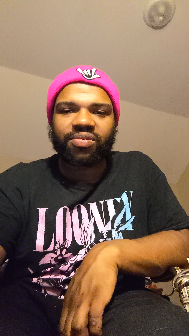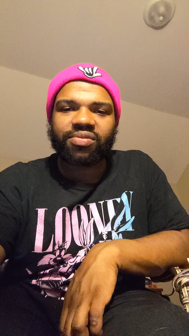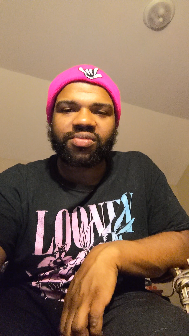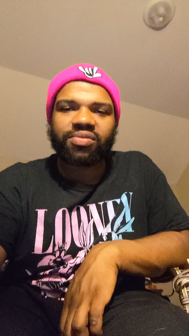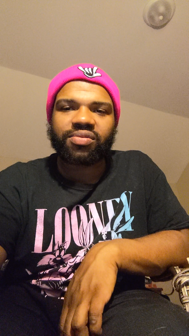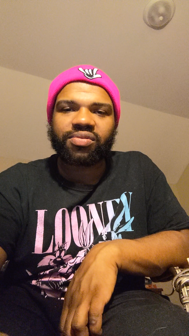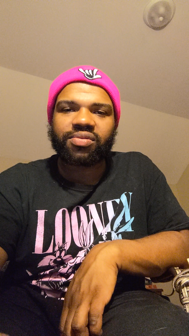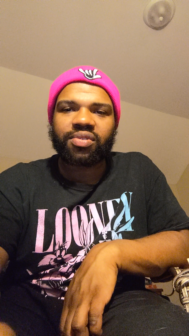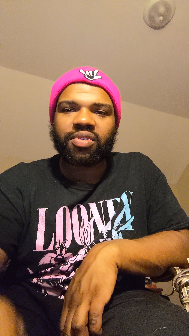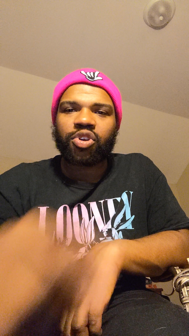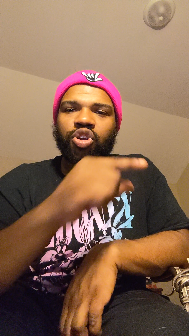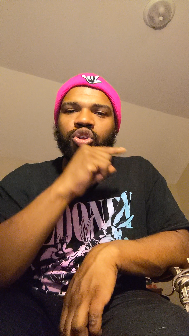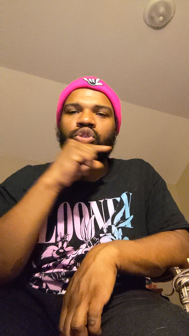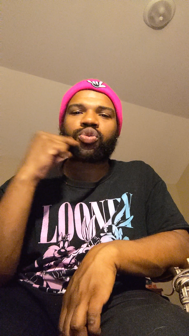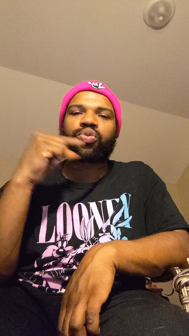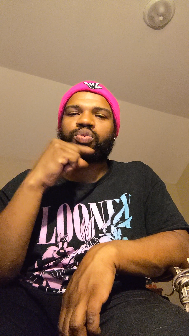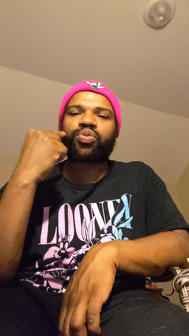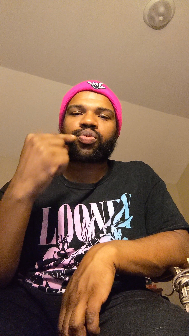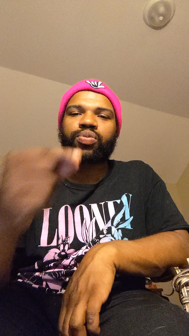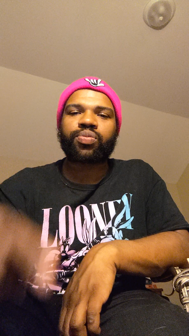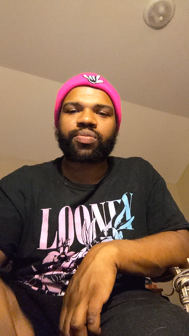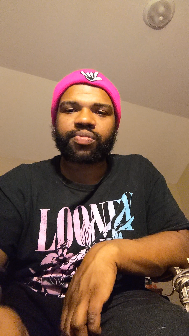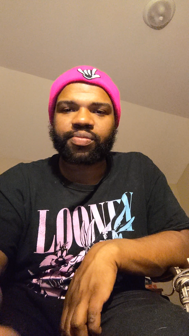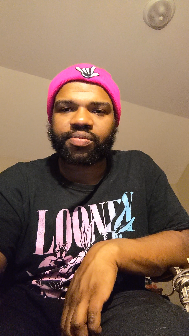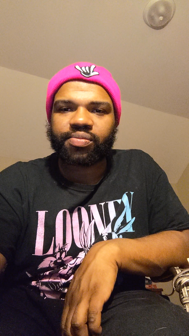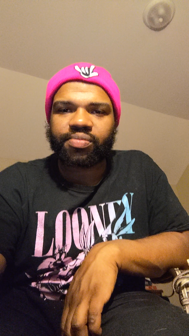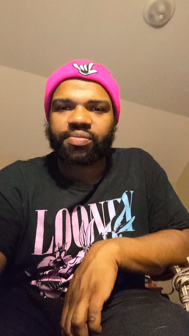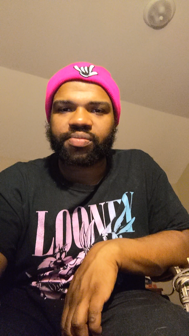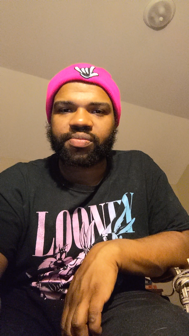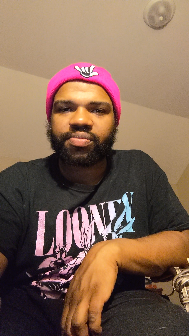glue